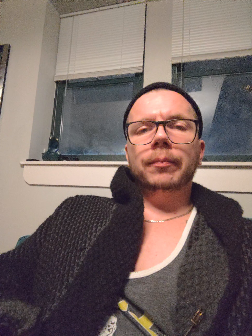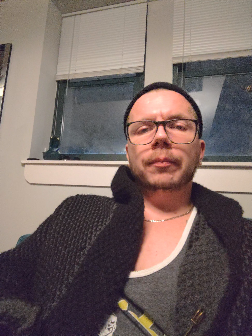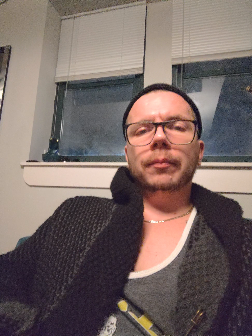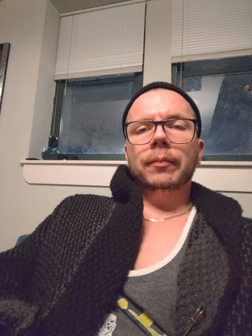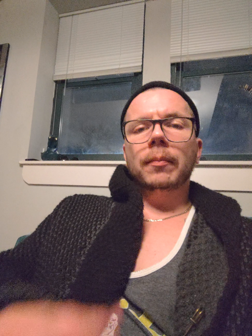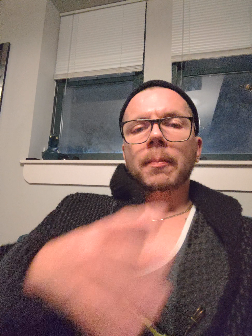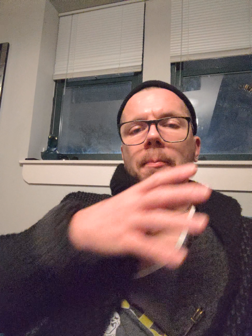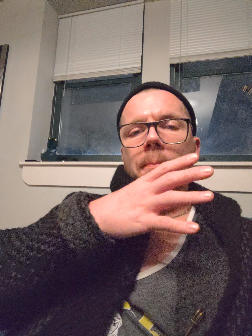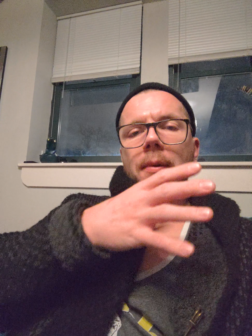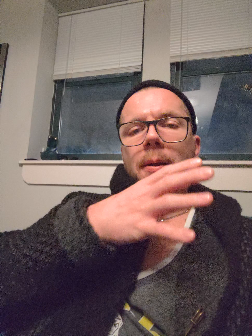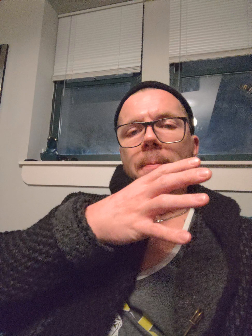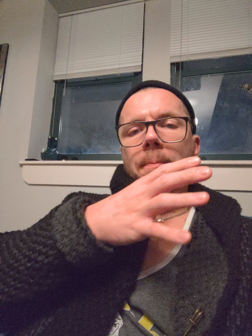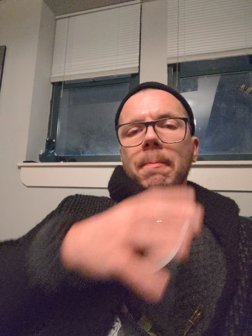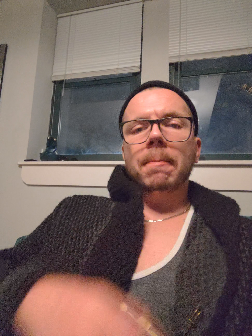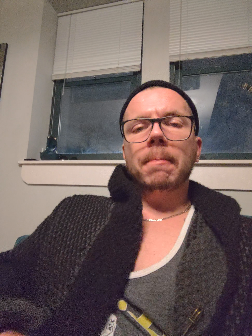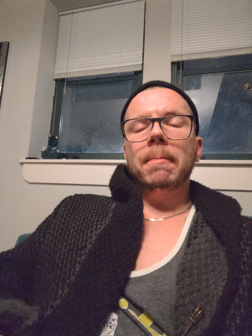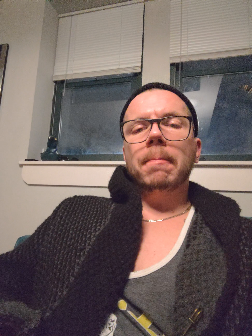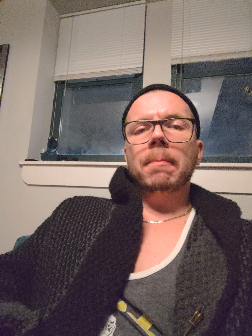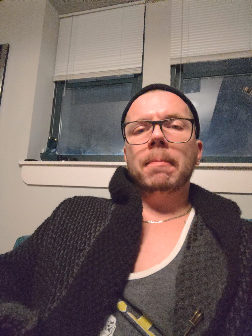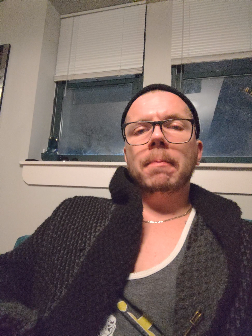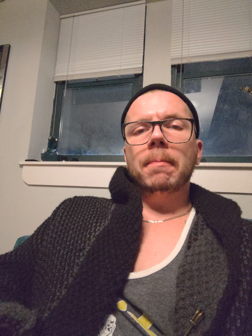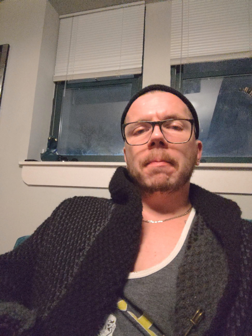mom